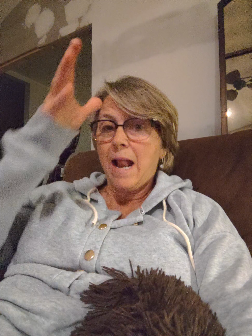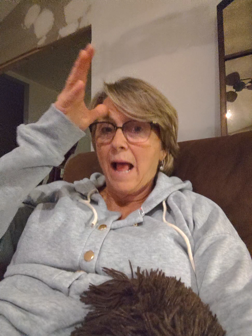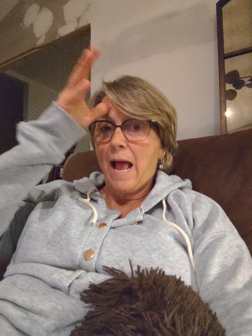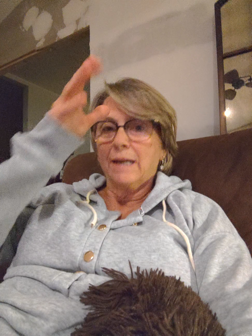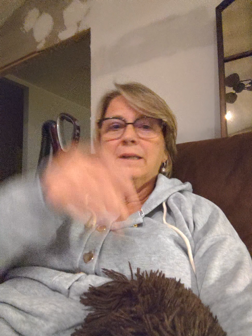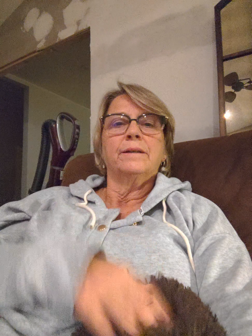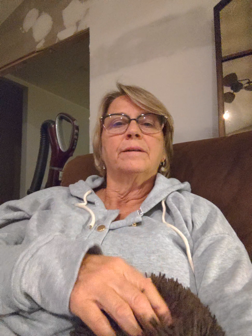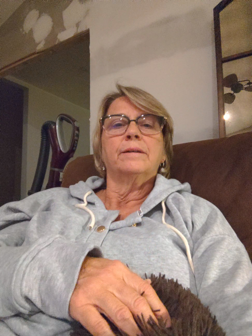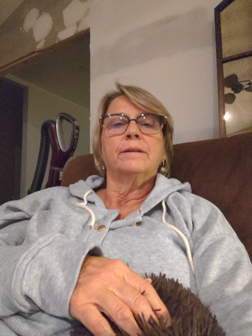dad